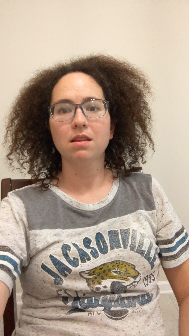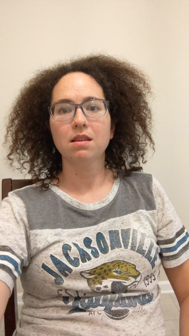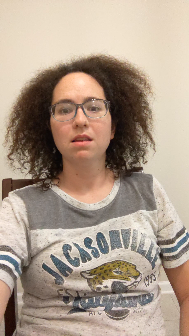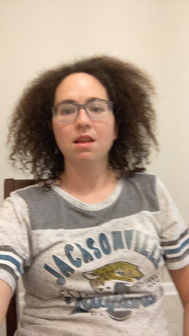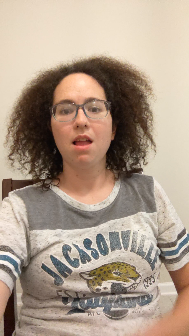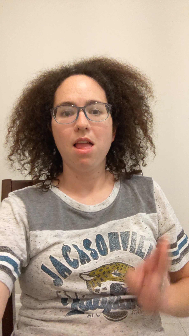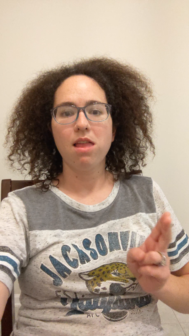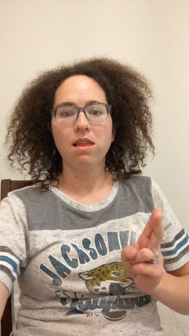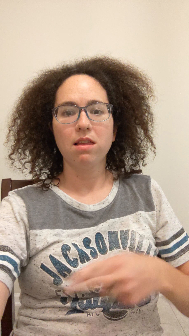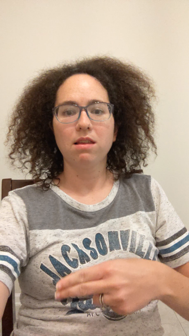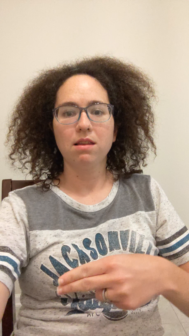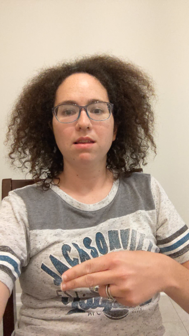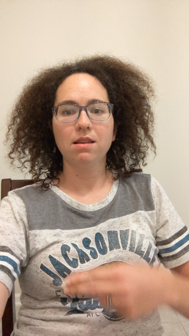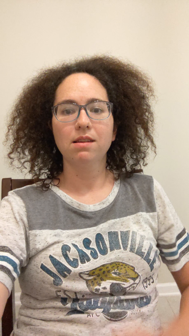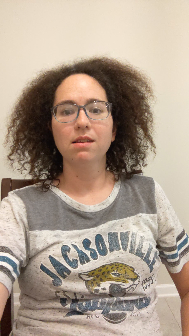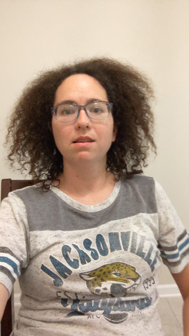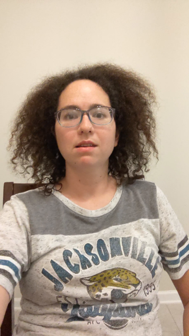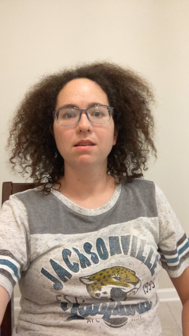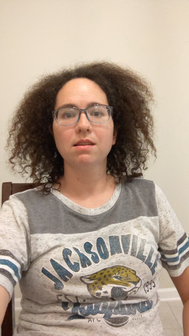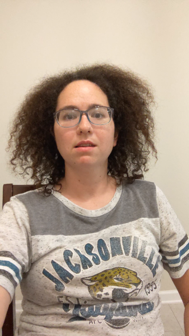belt